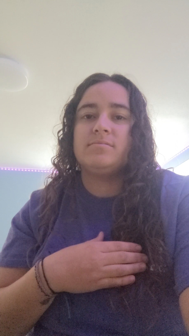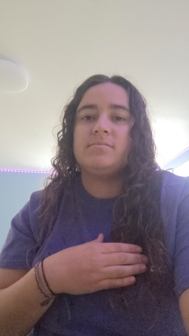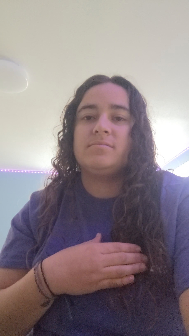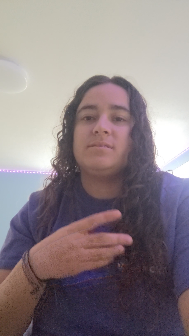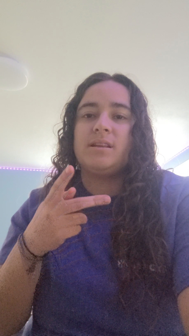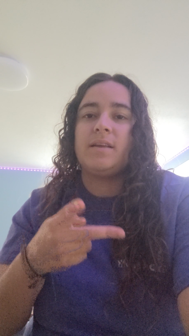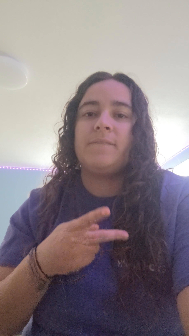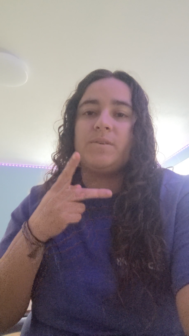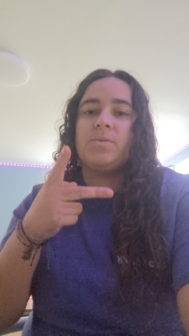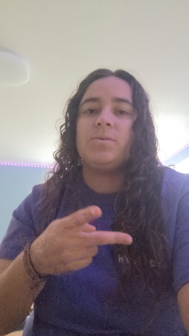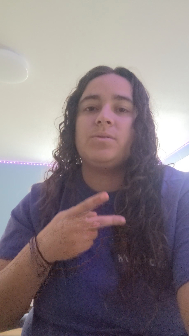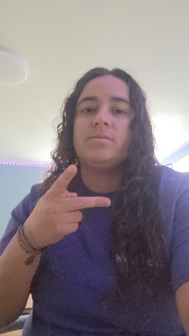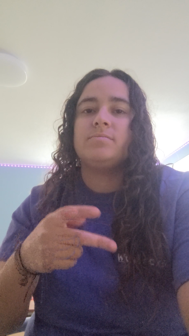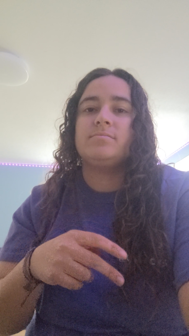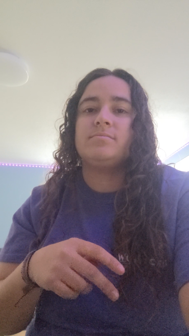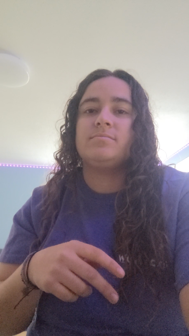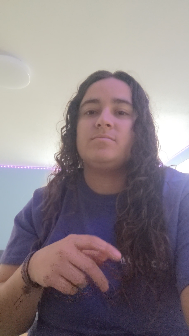careful